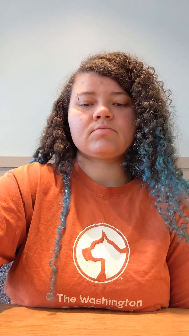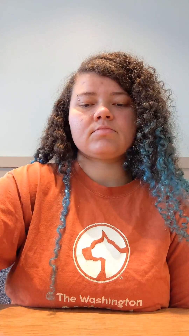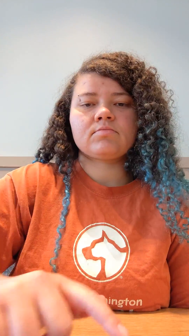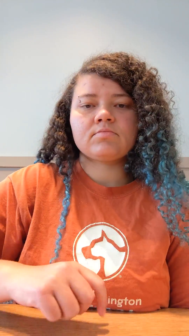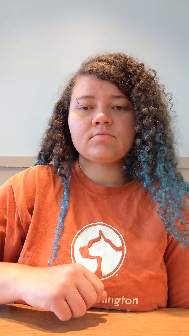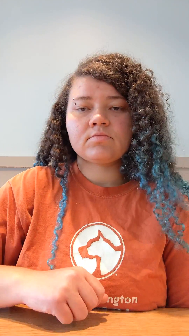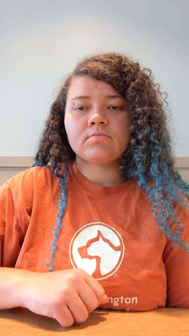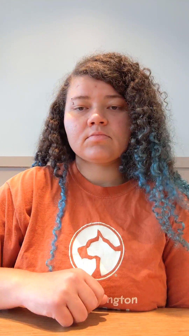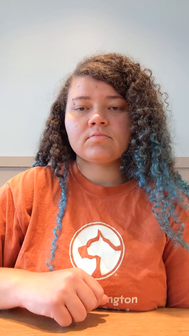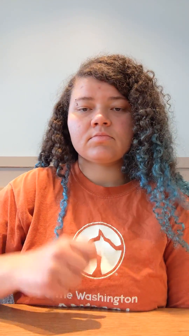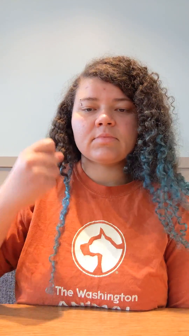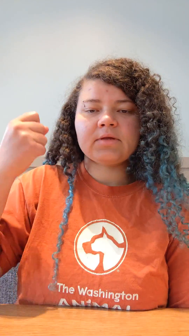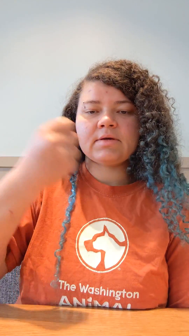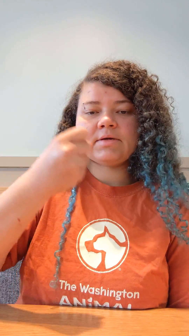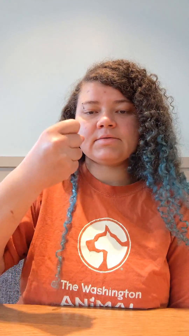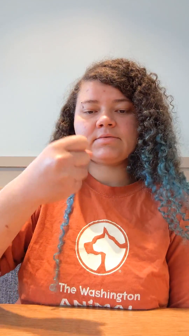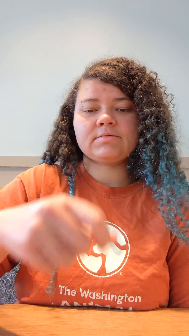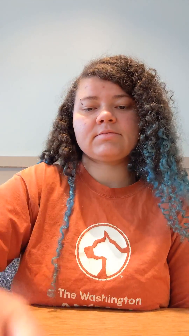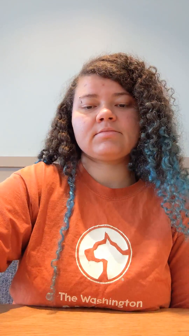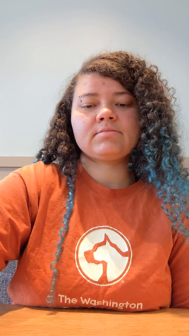hit